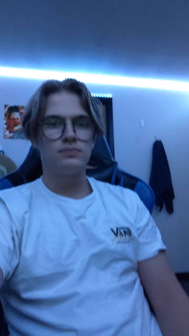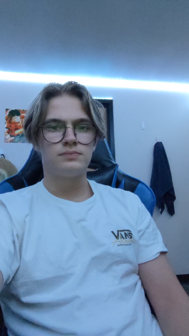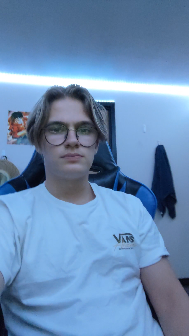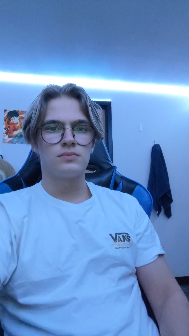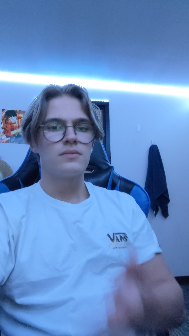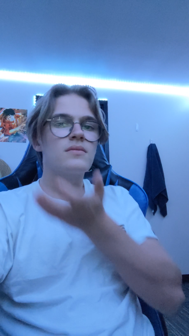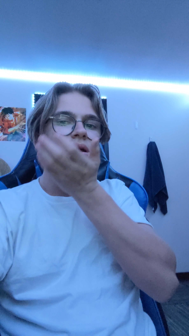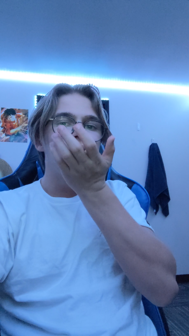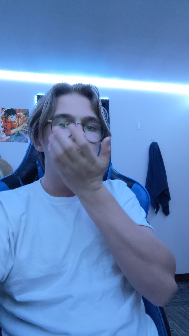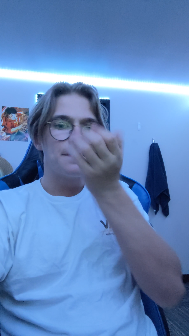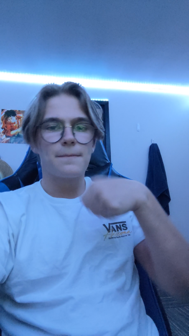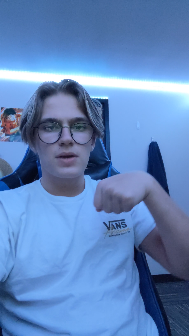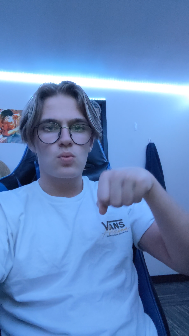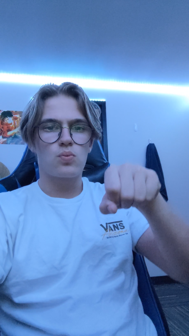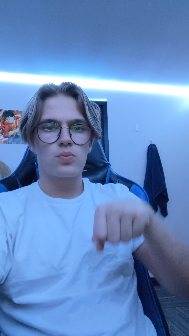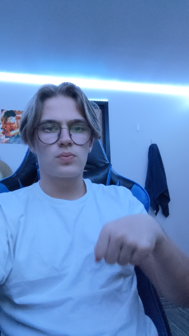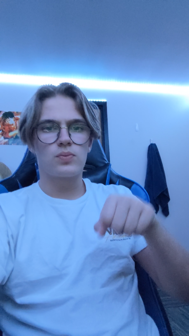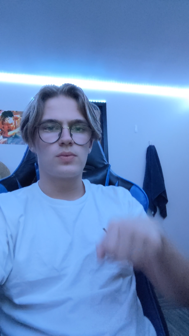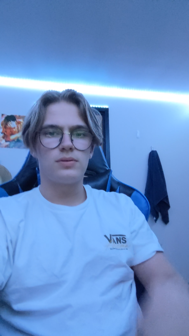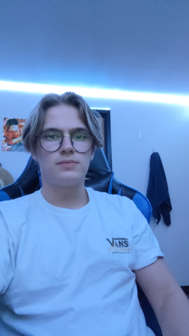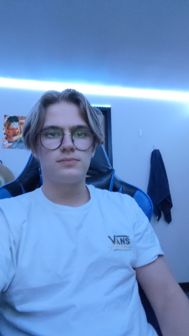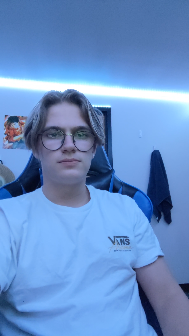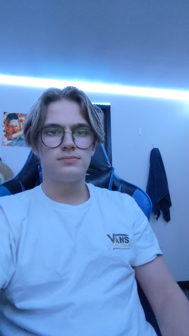lawn mower